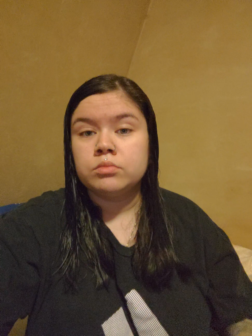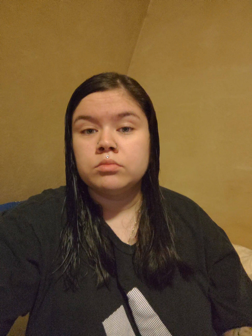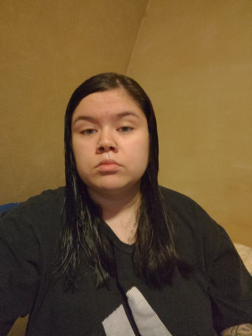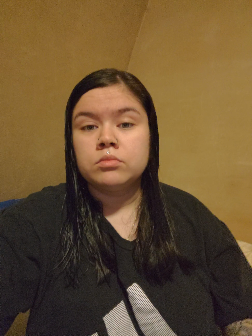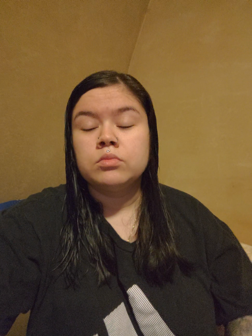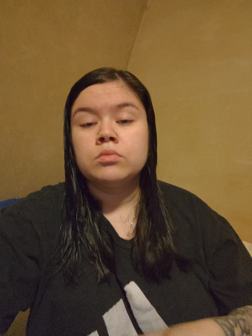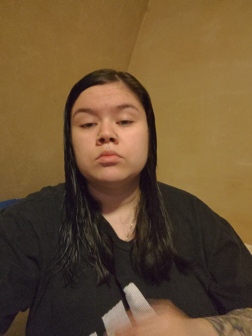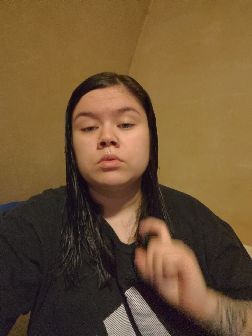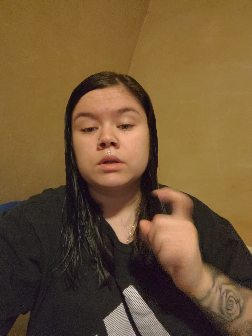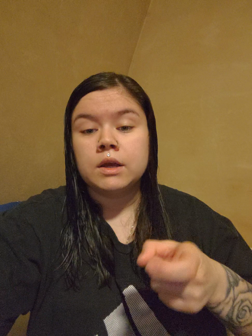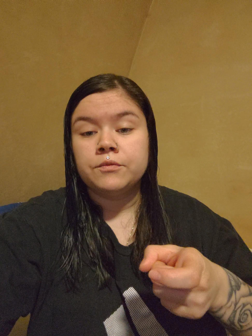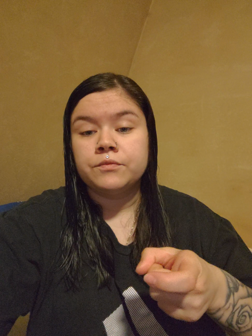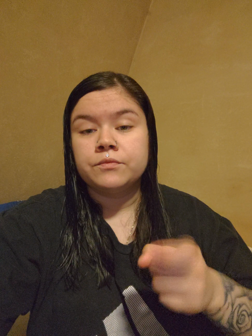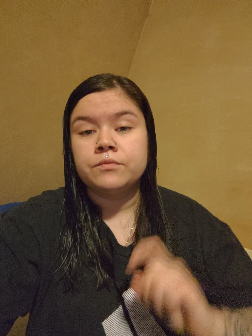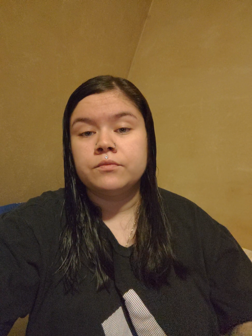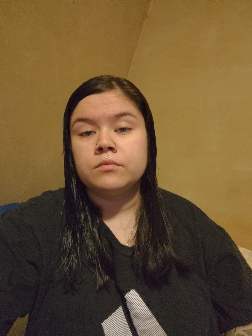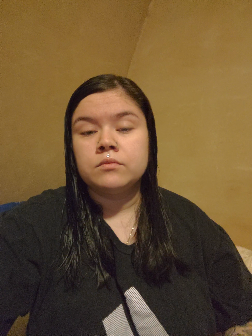gift